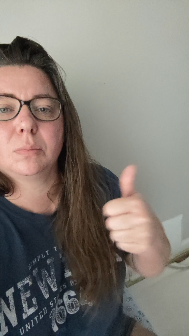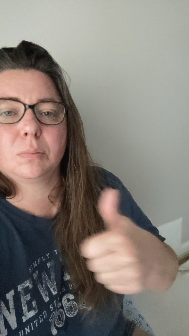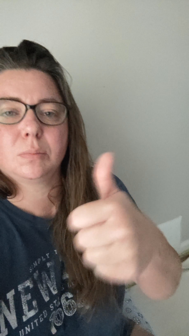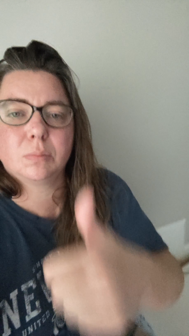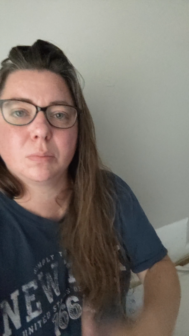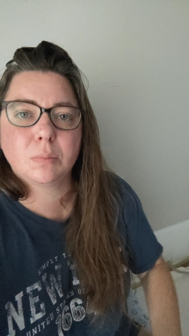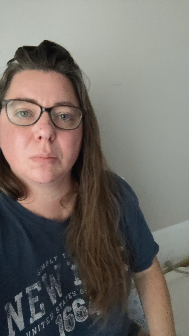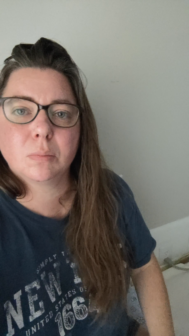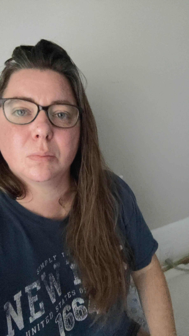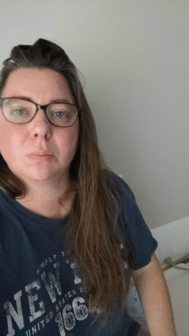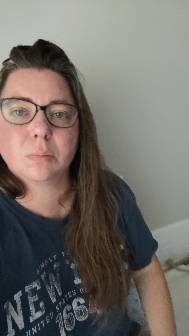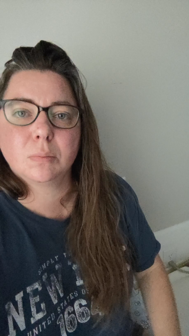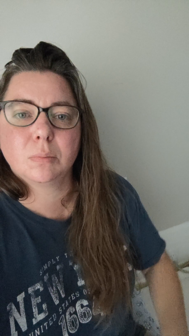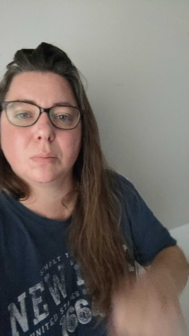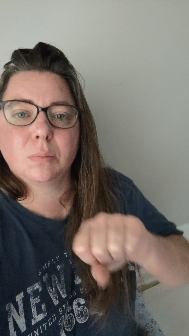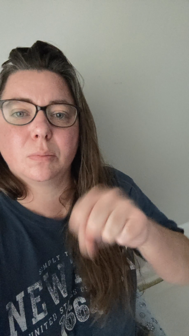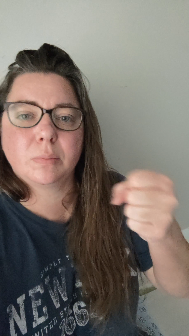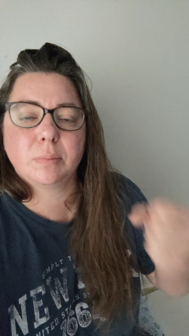break